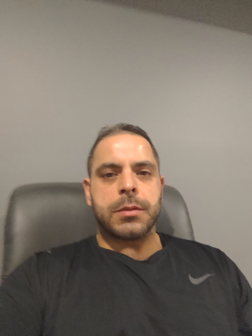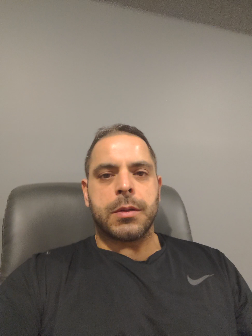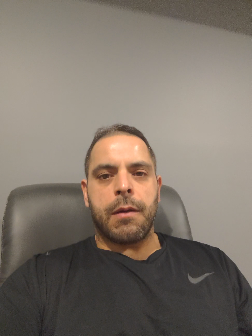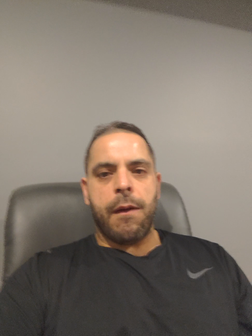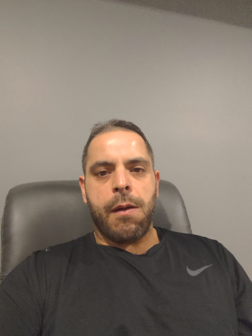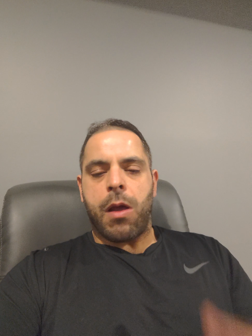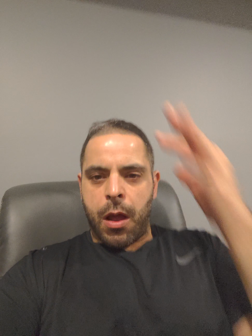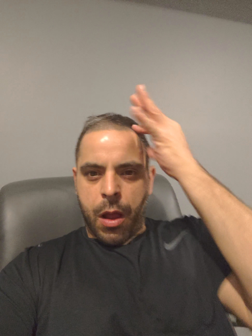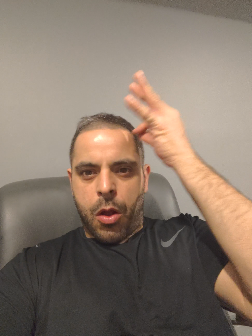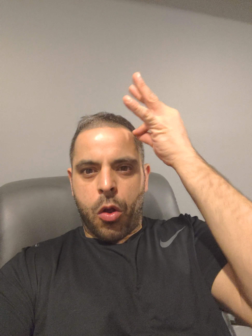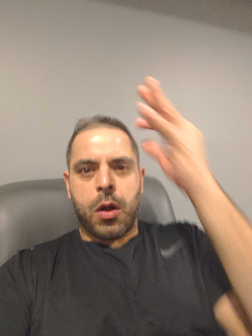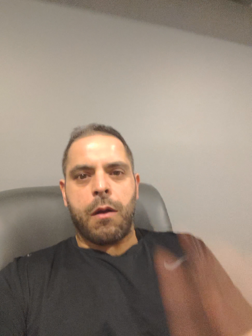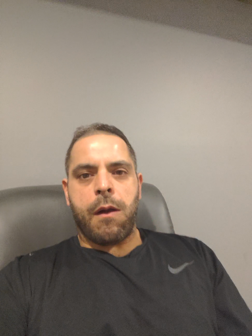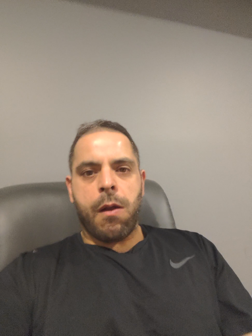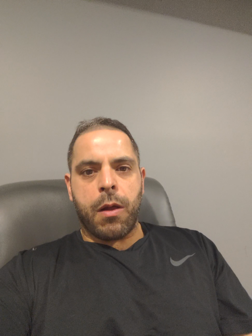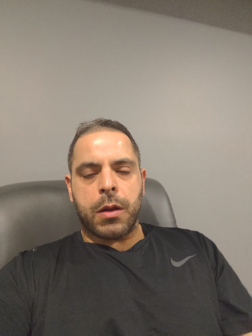hair